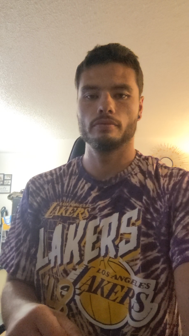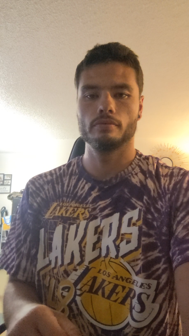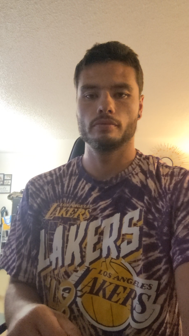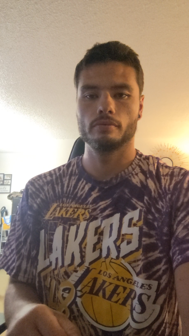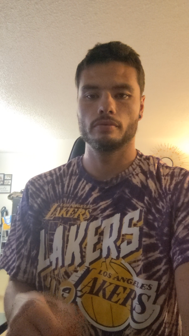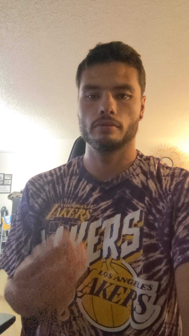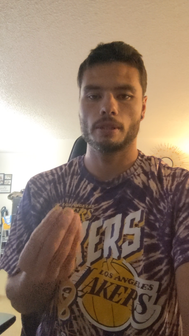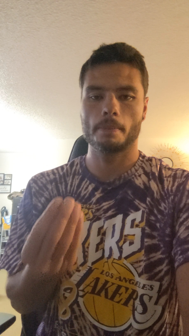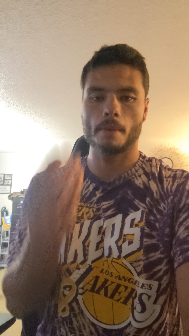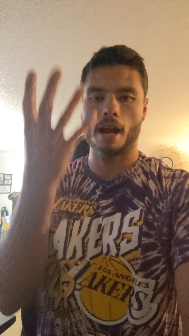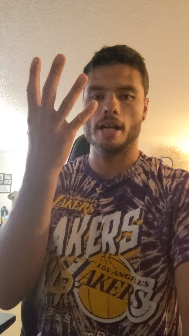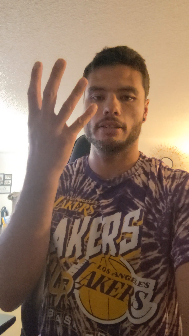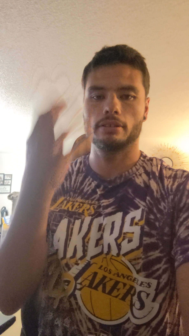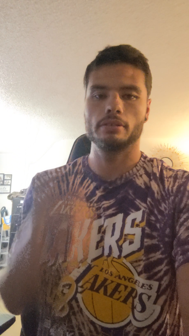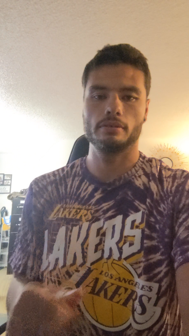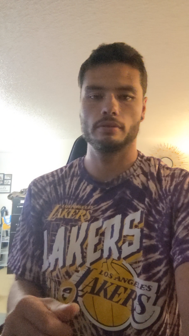plants